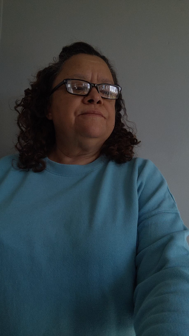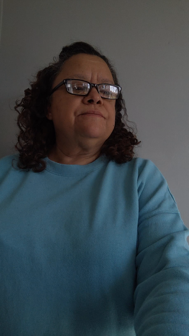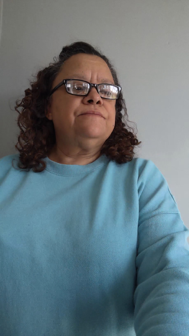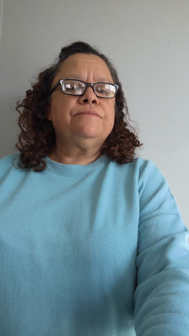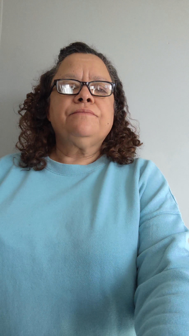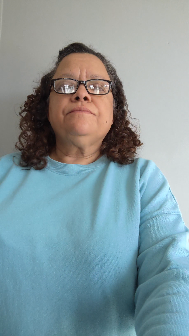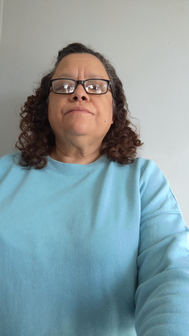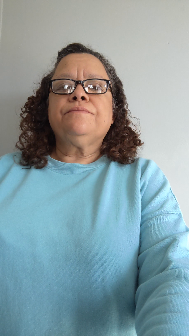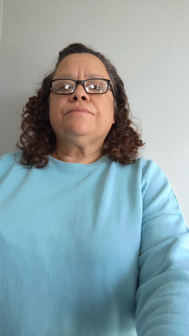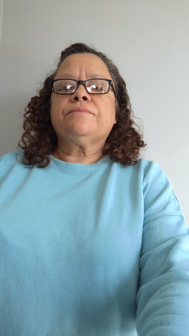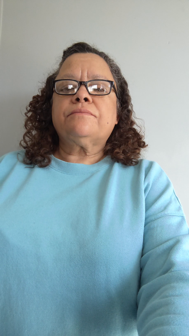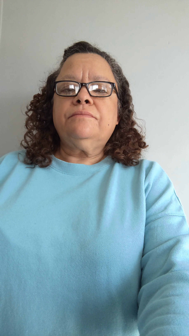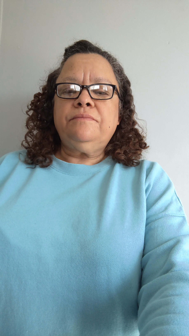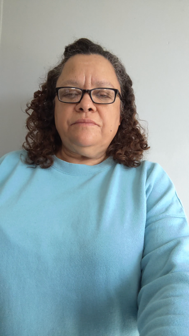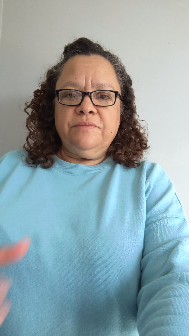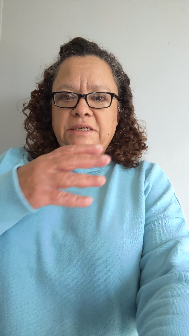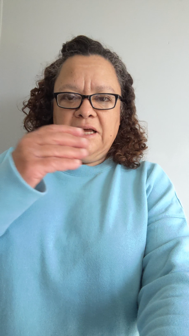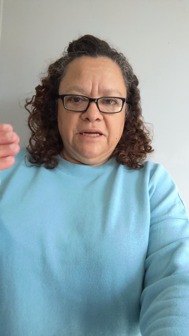and